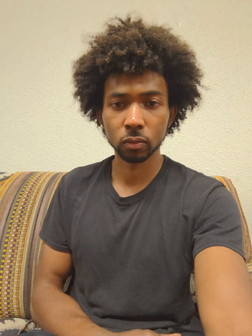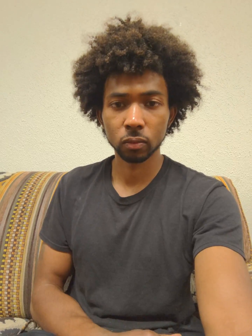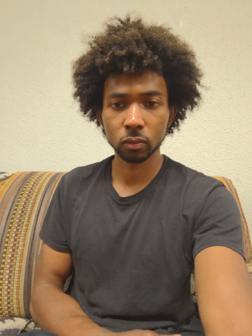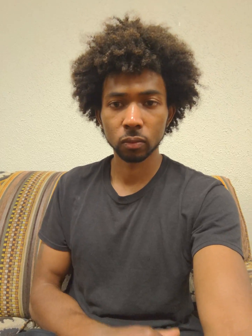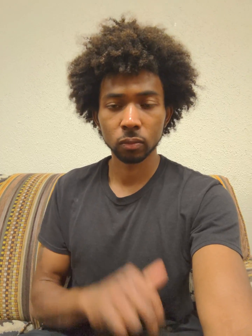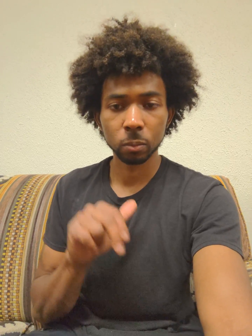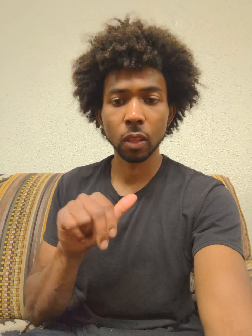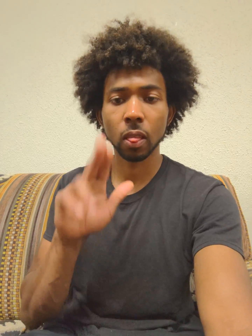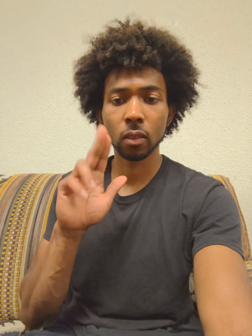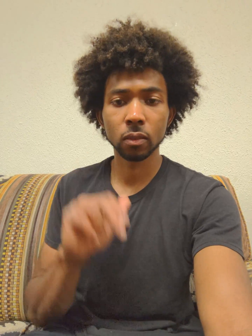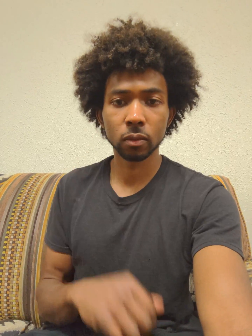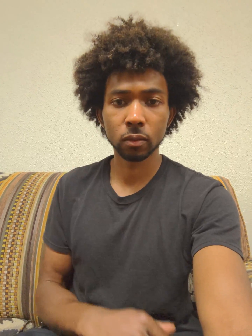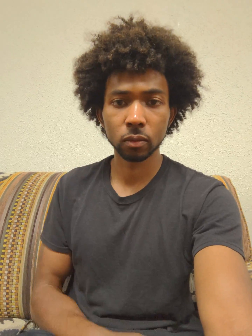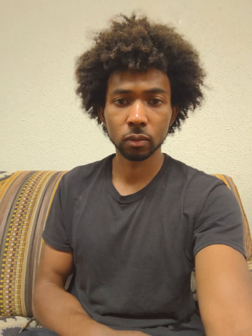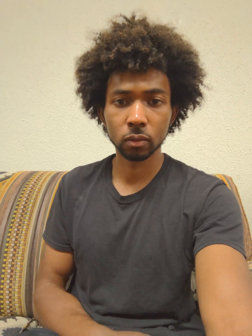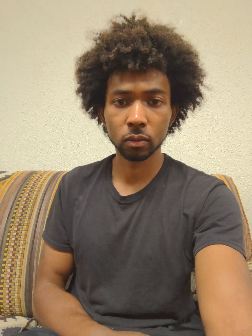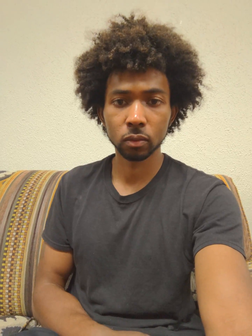lick